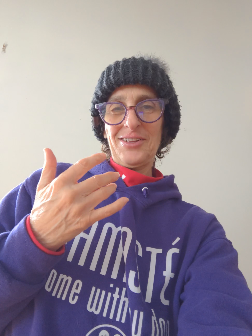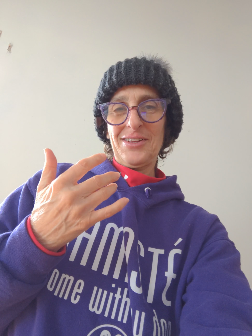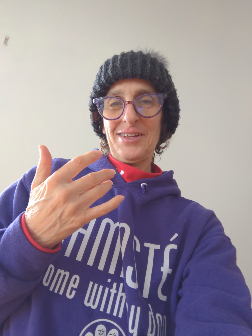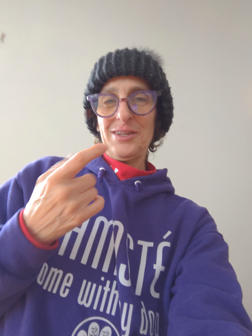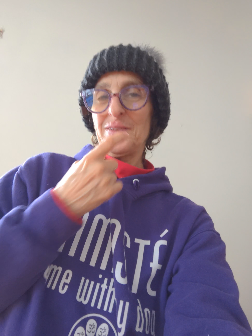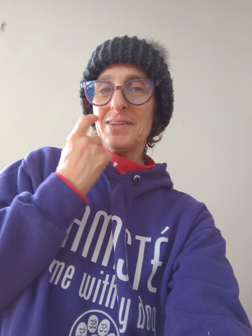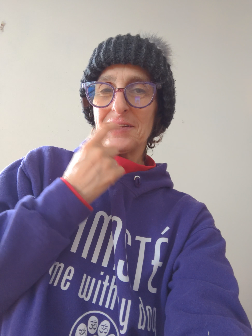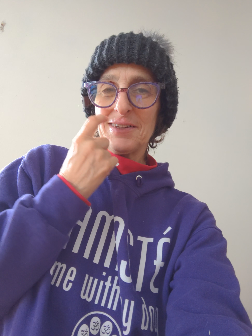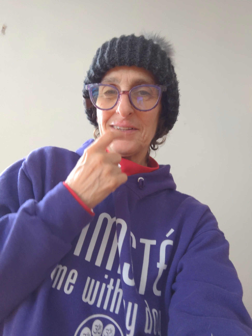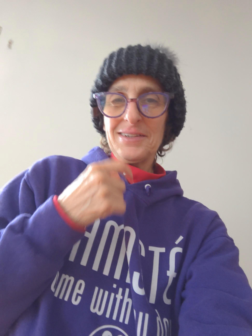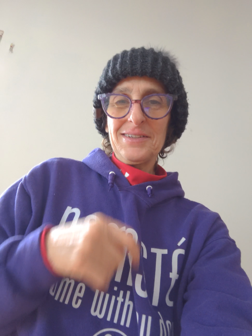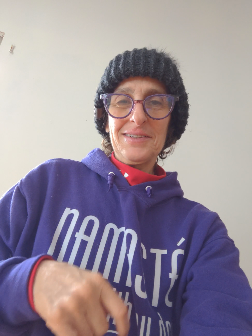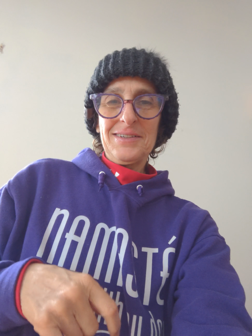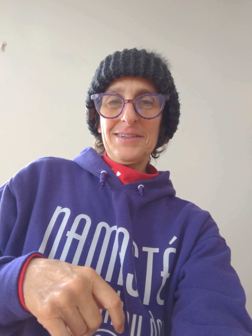tooth